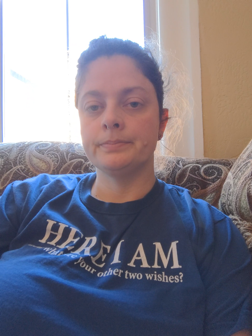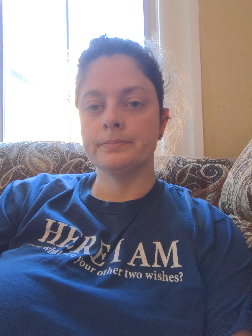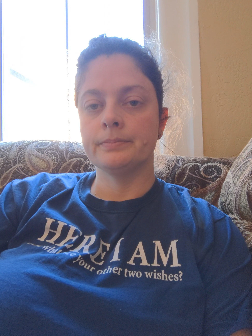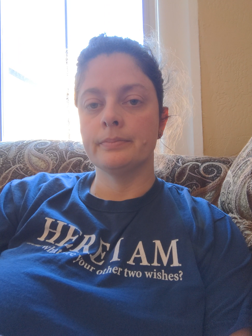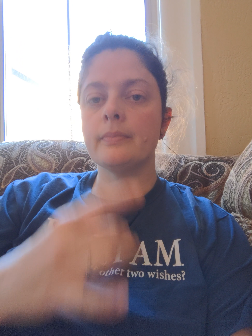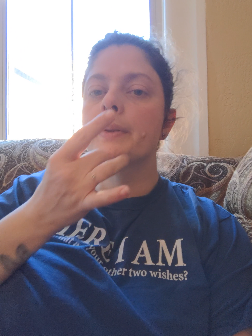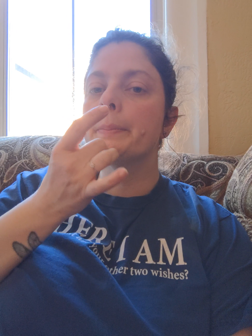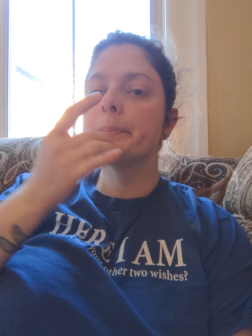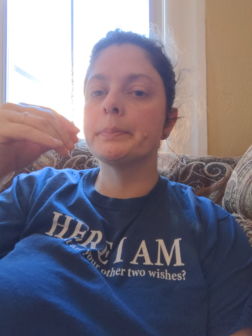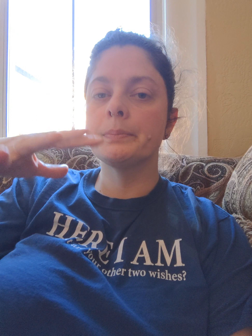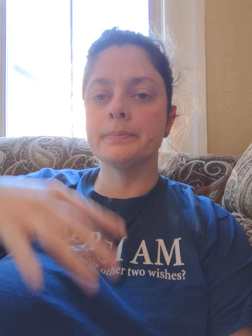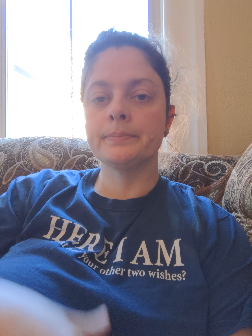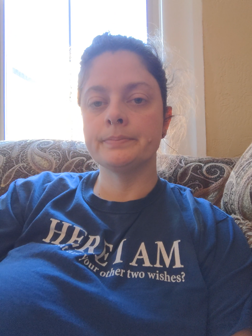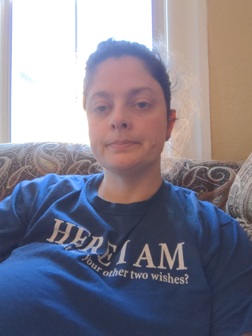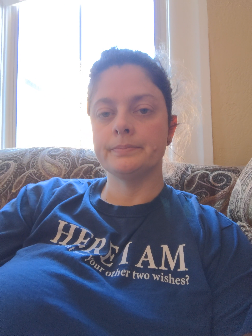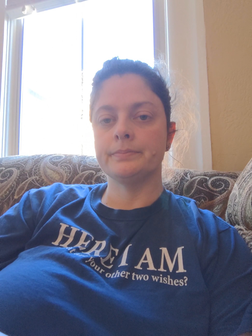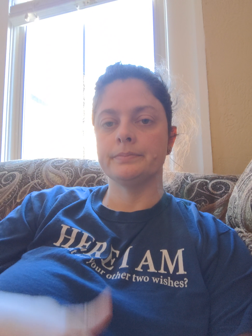lamp